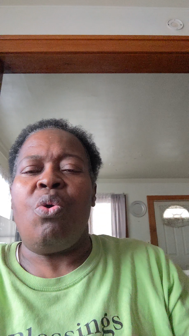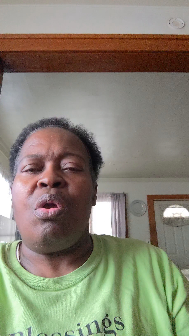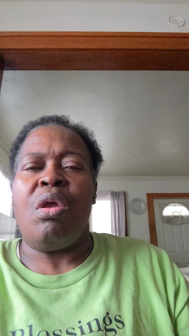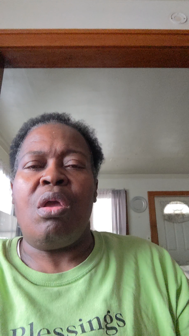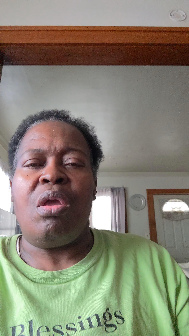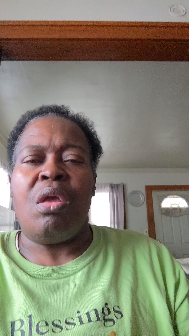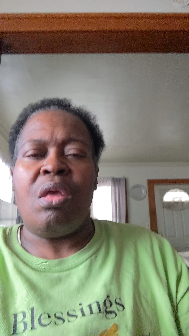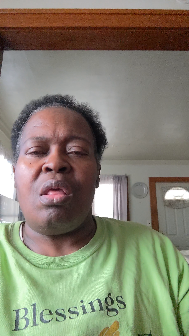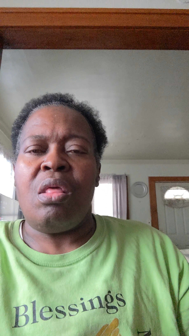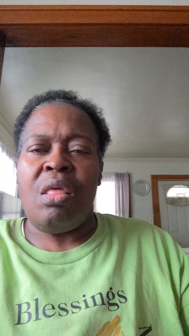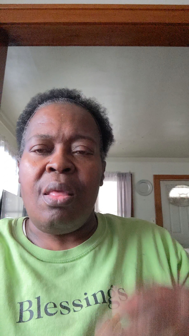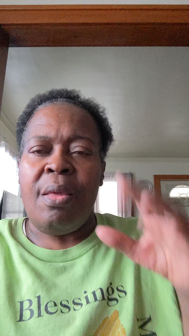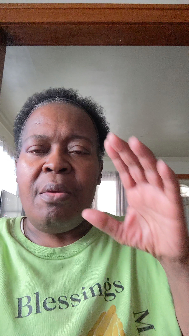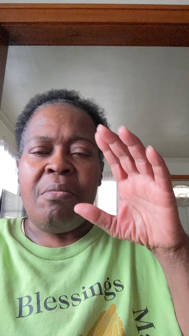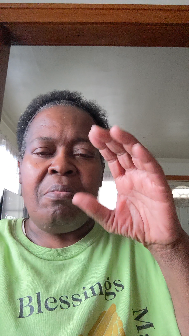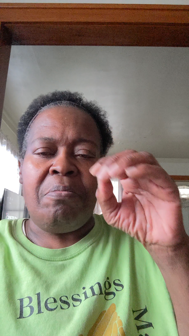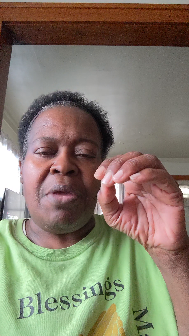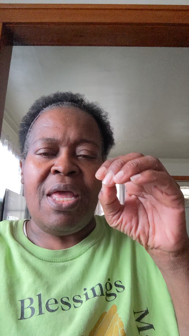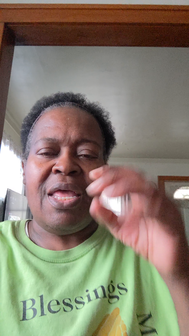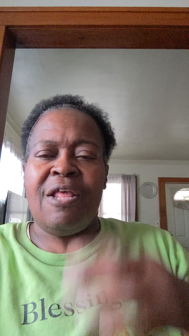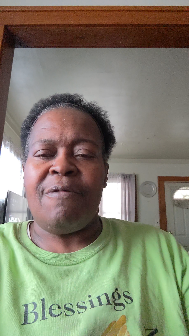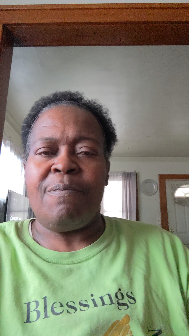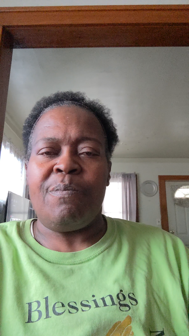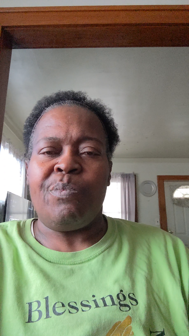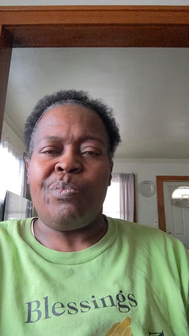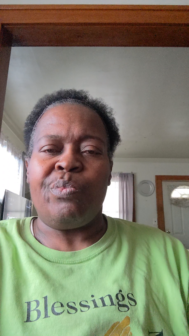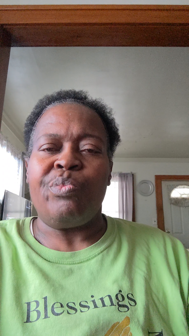bite